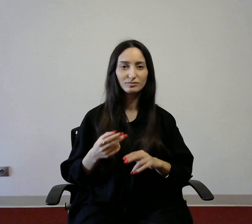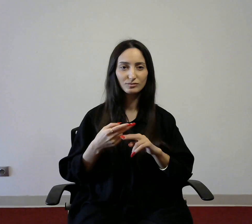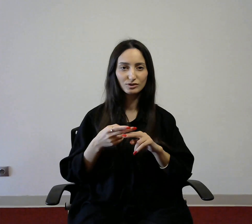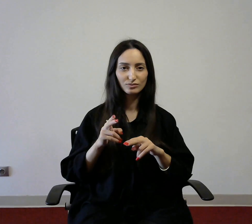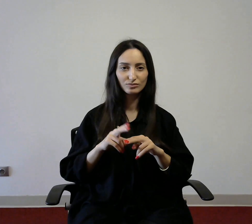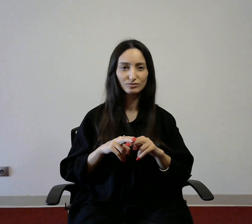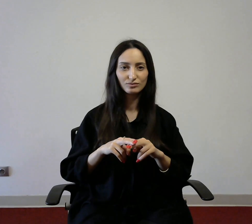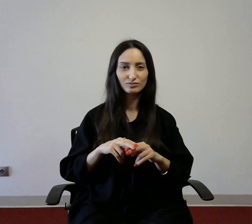bu